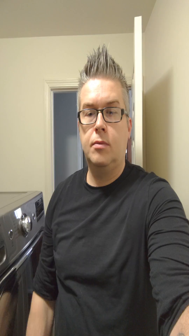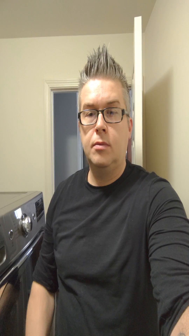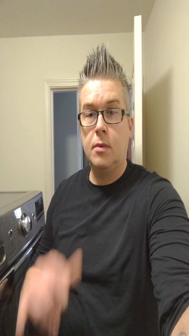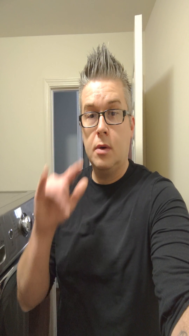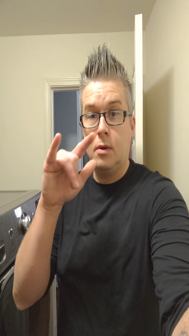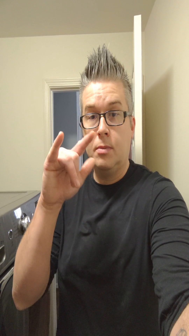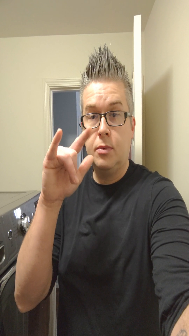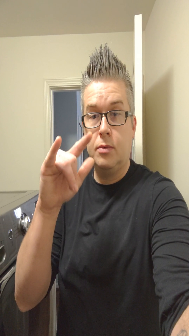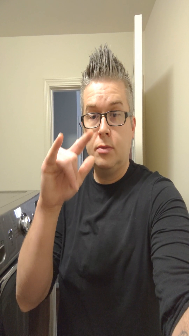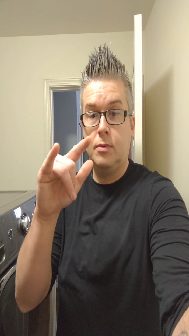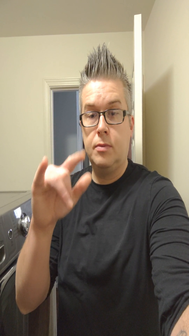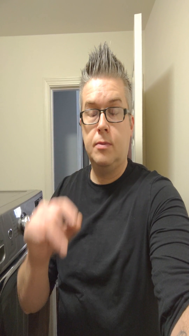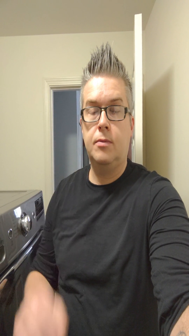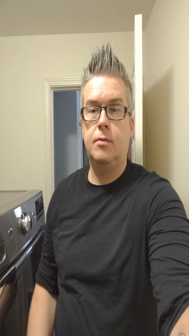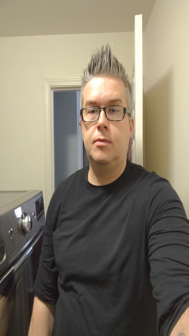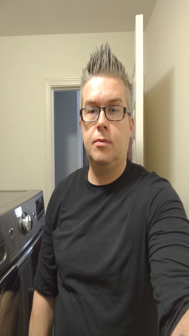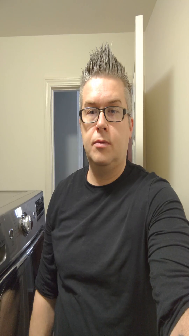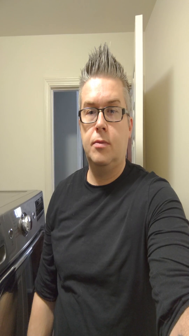airplane